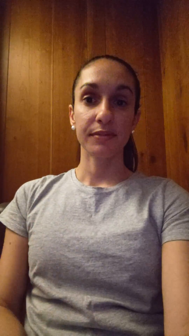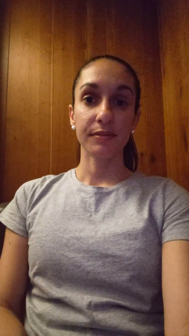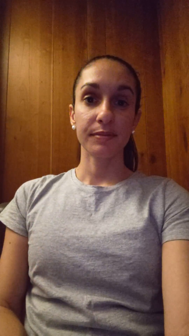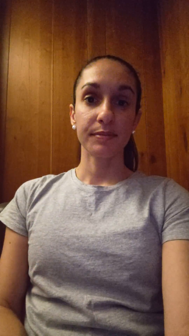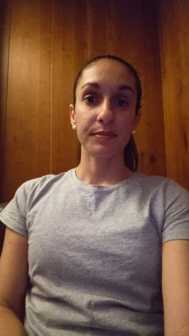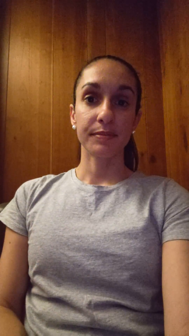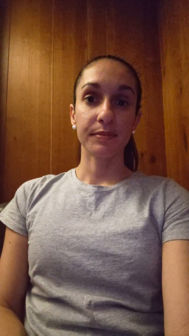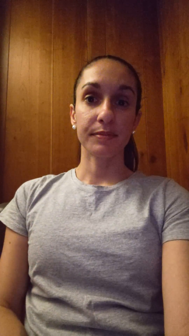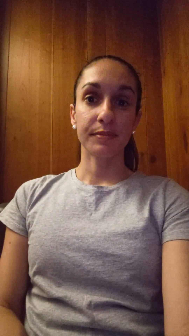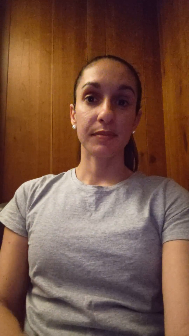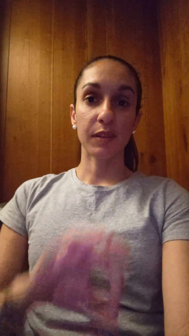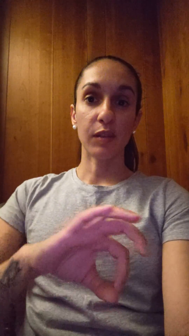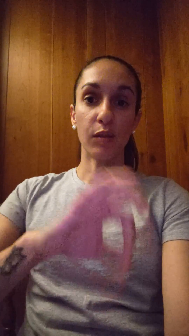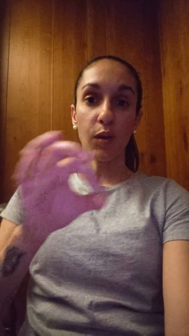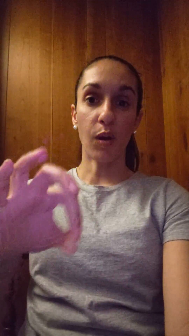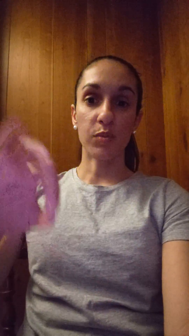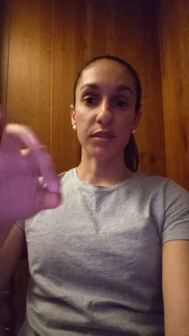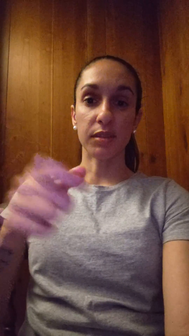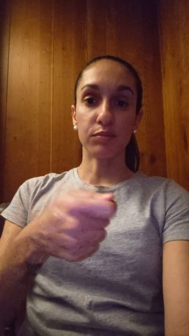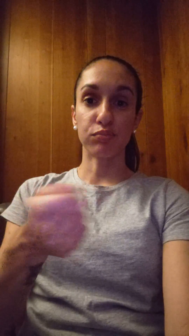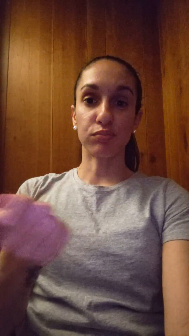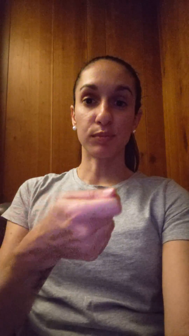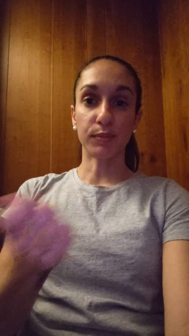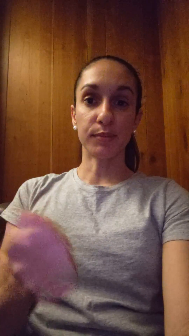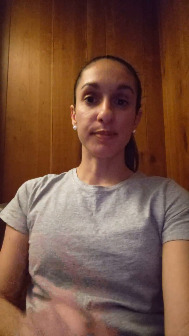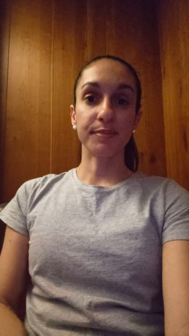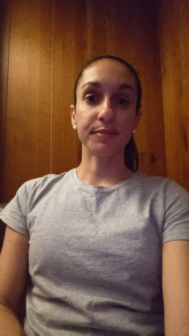hose